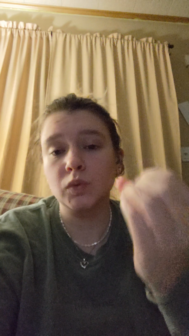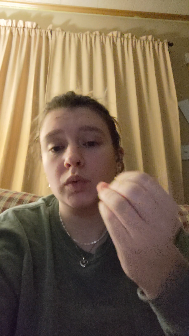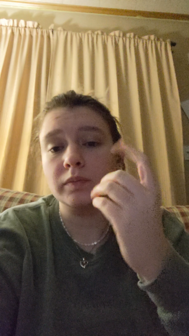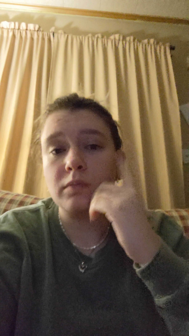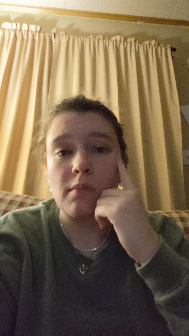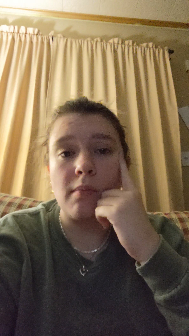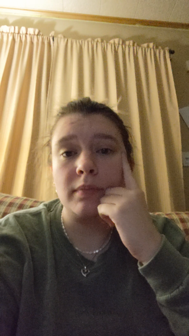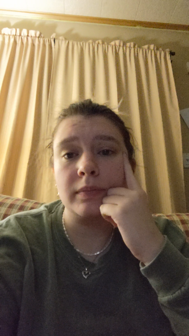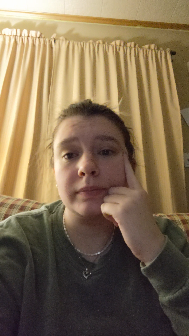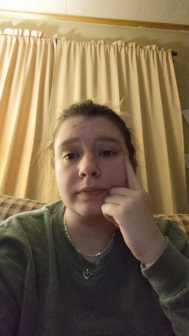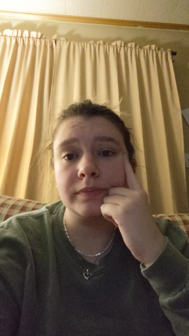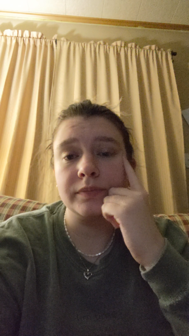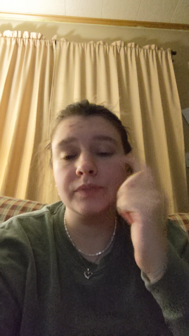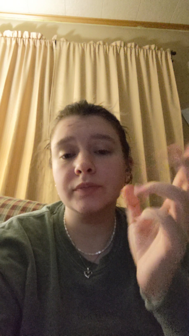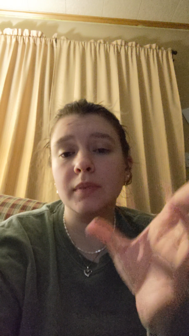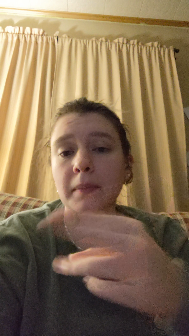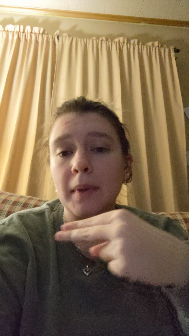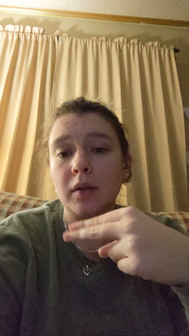belt